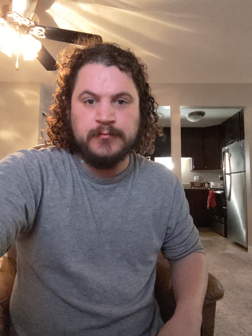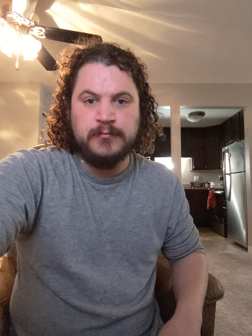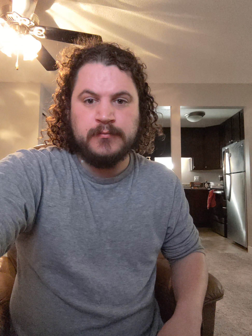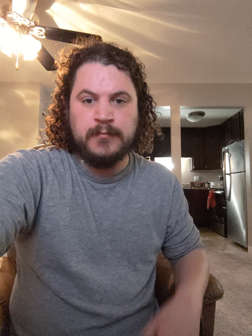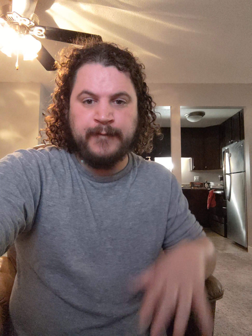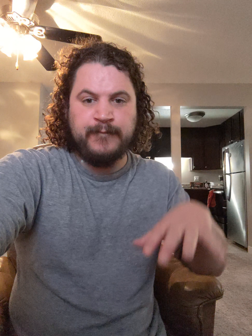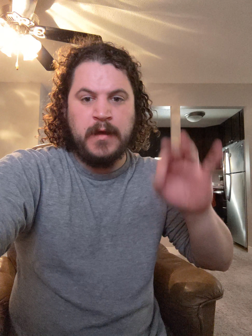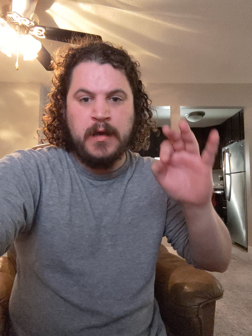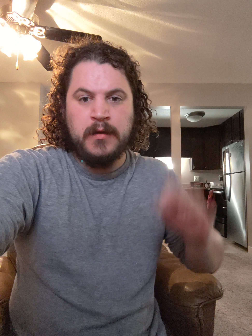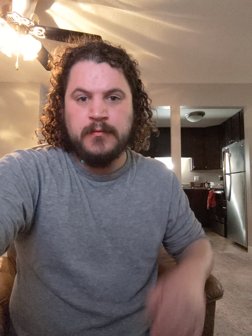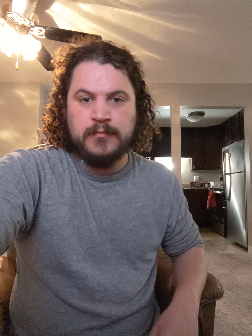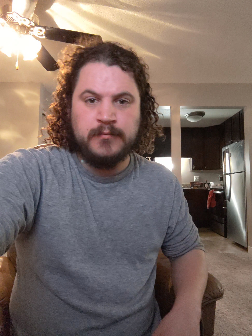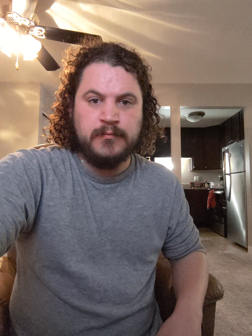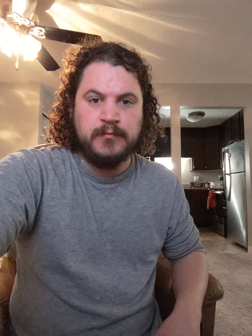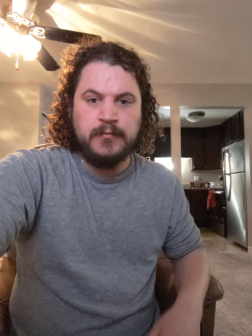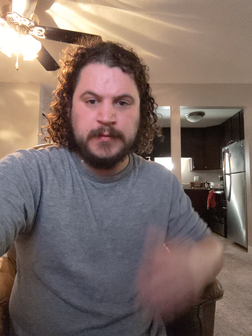find